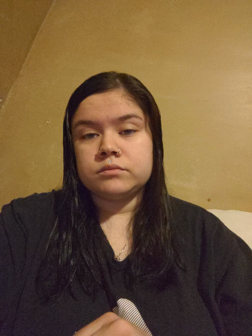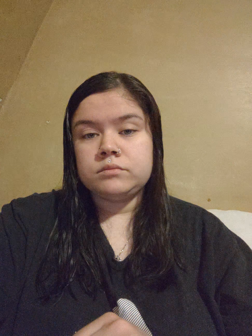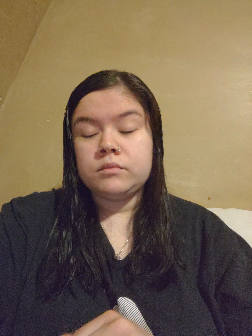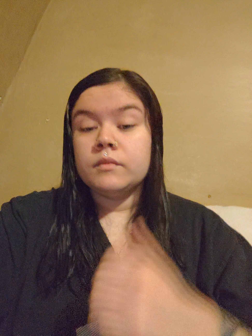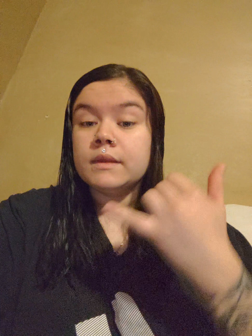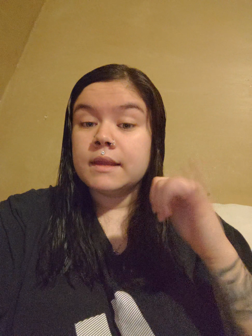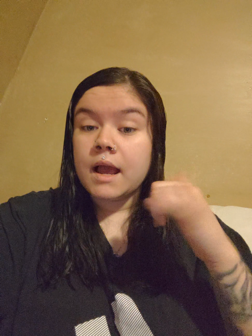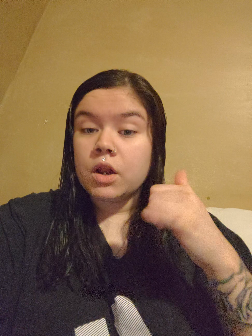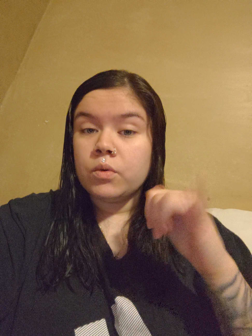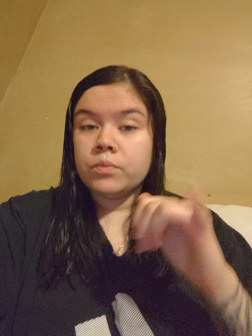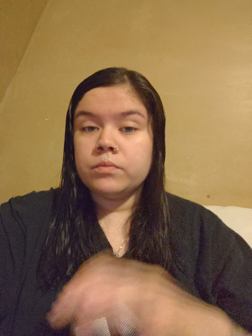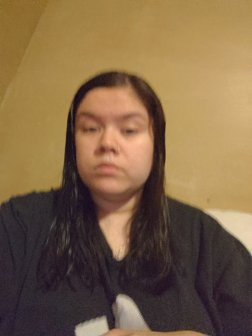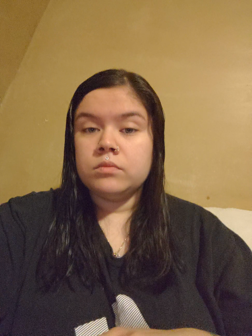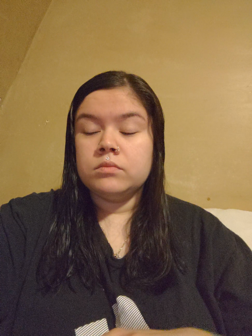yellow